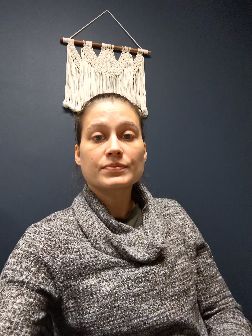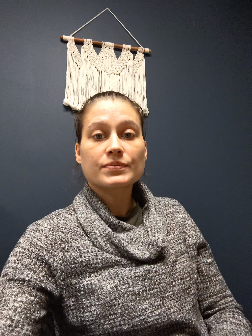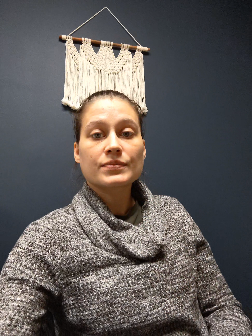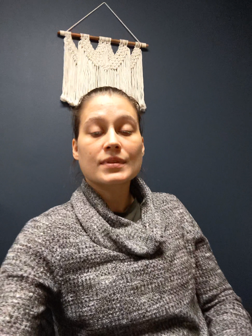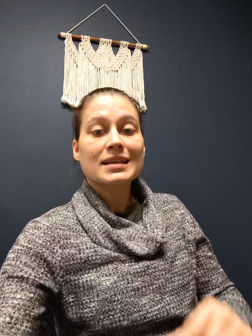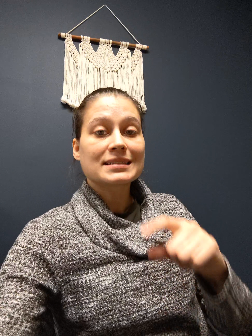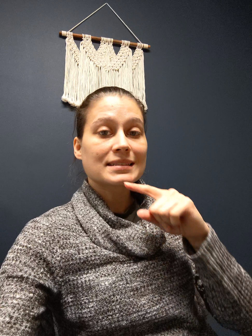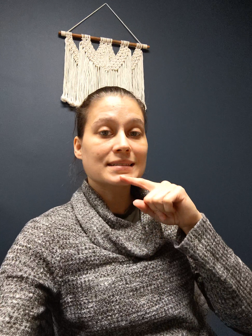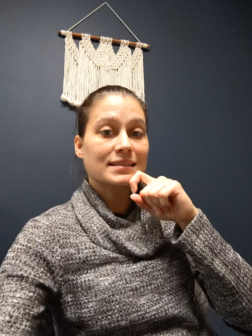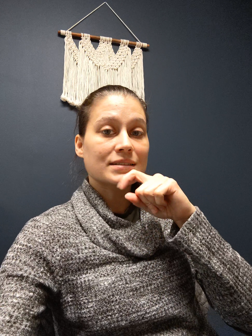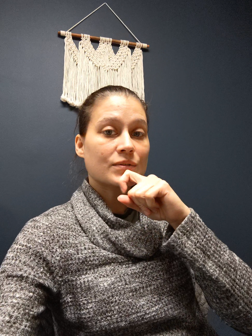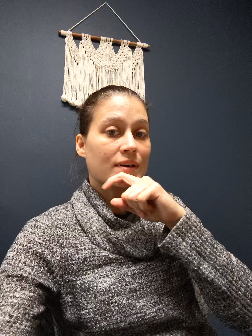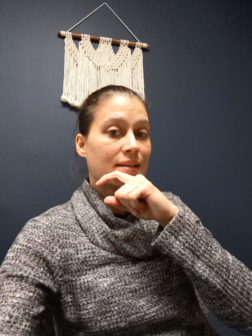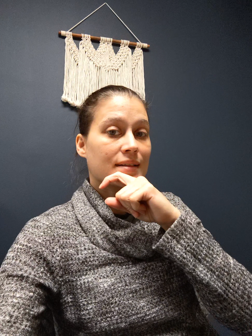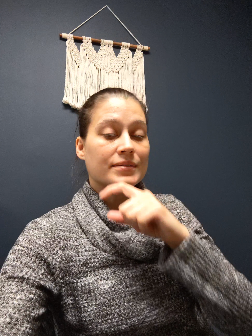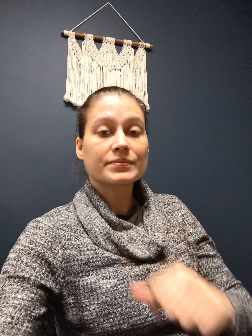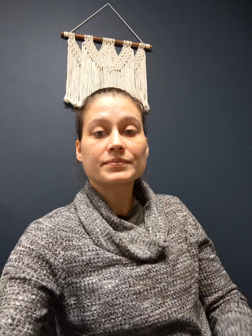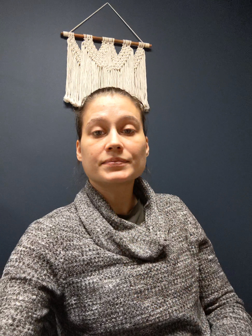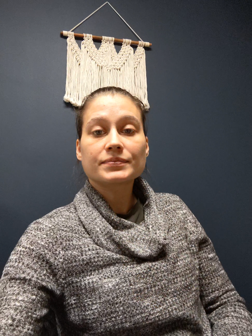cereal